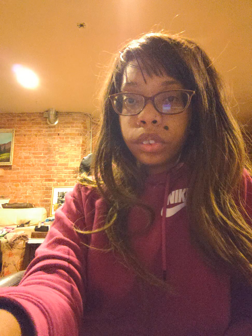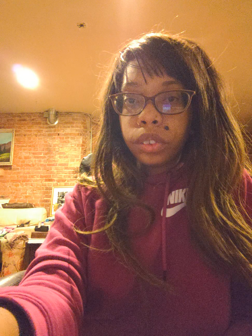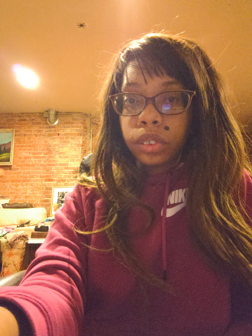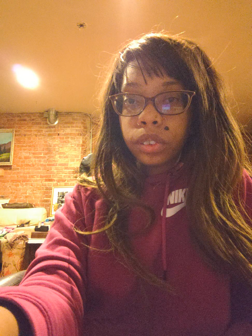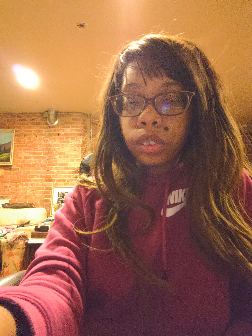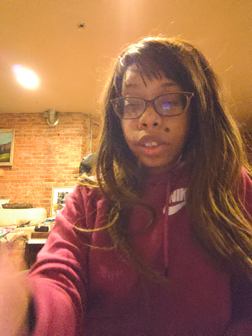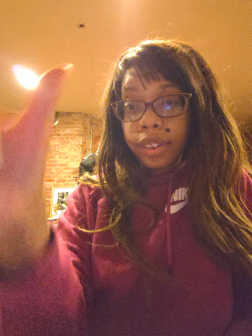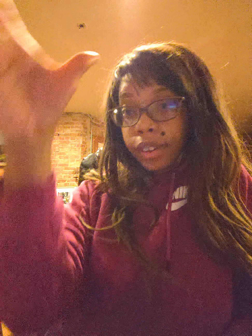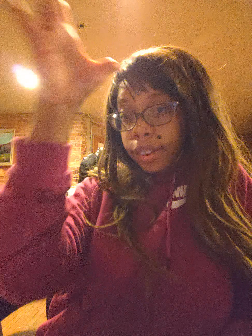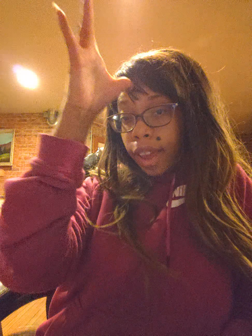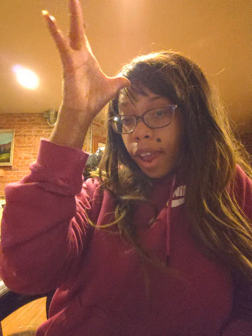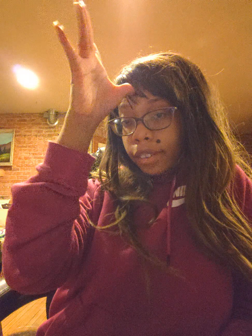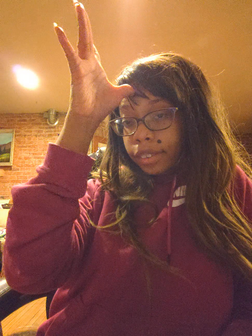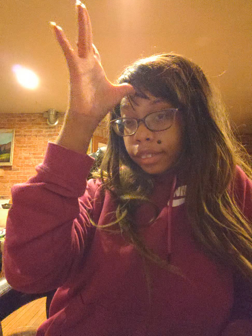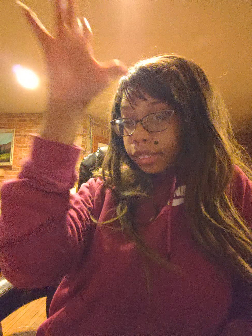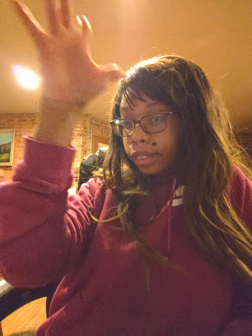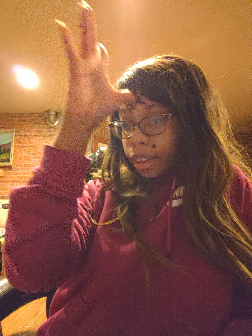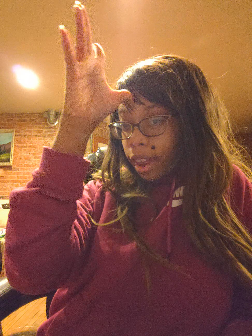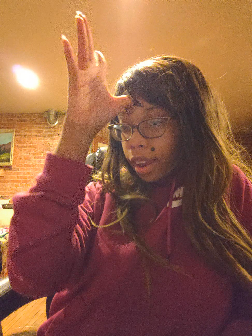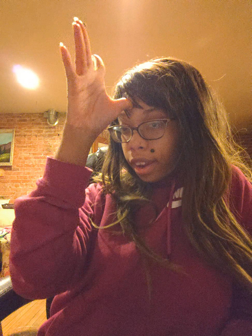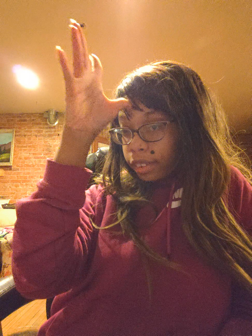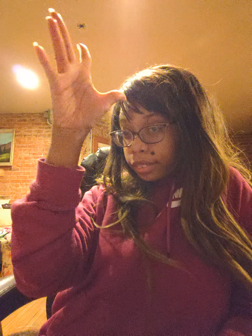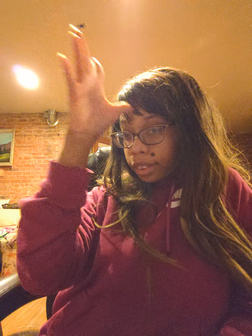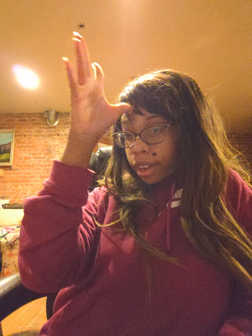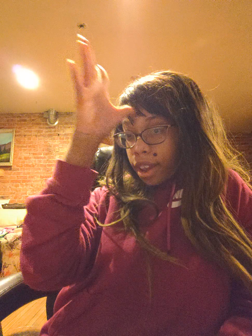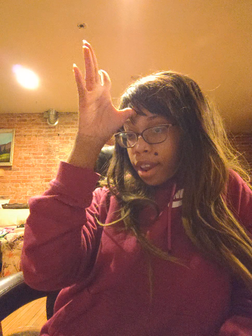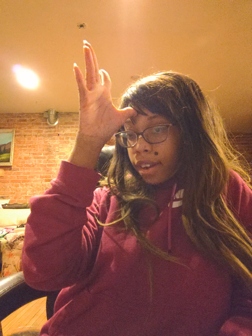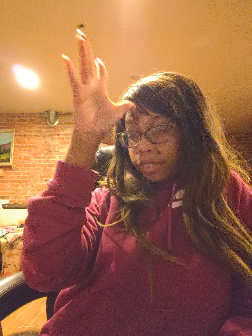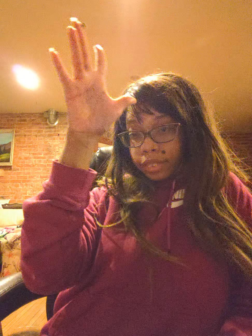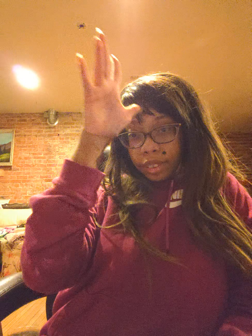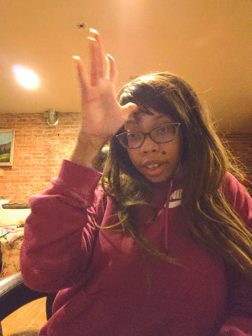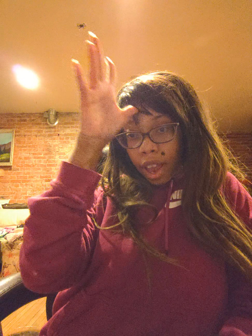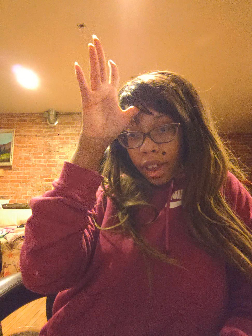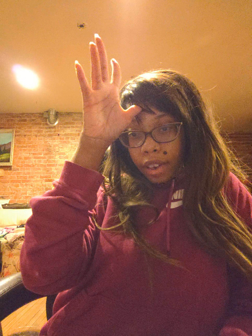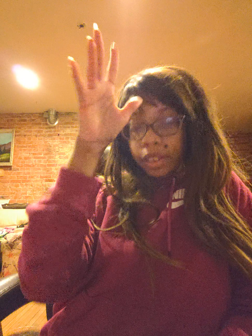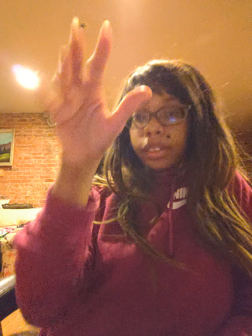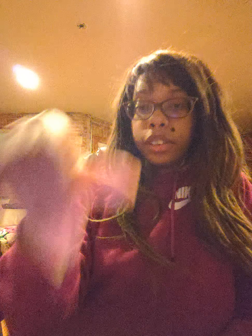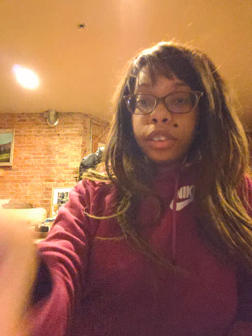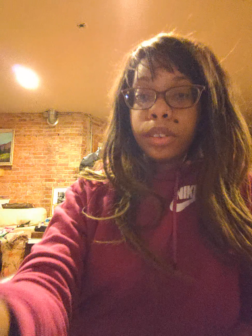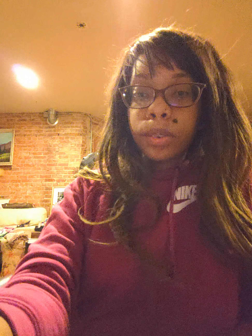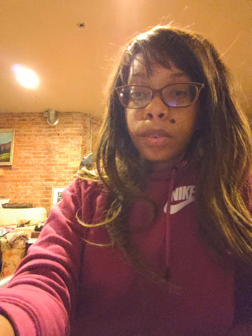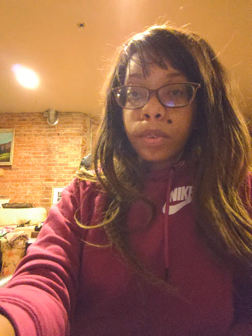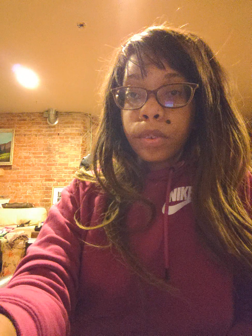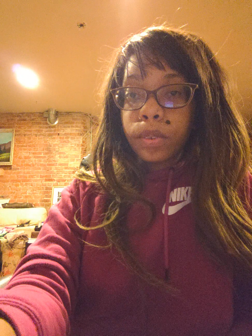dad